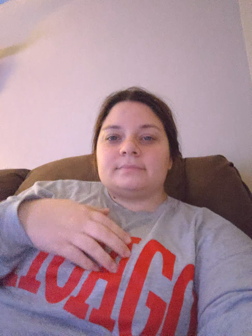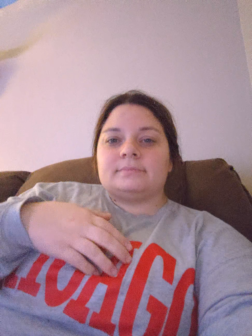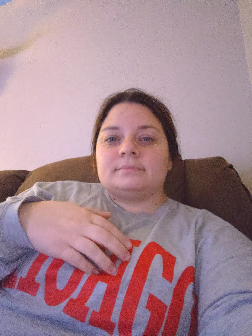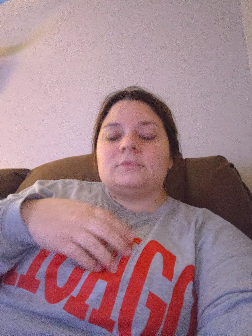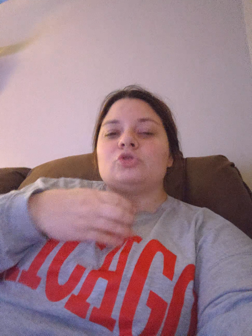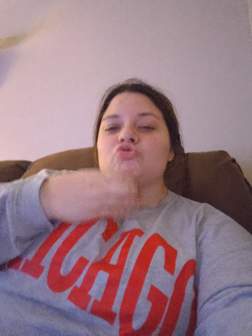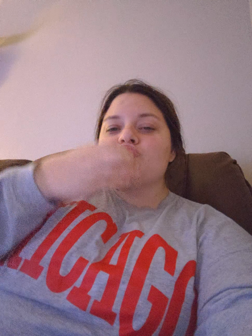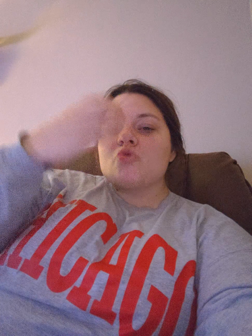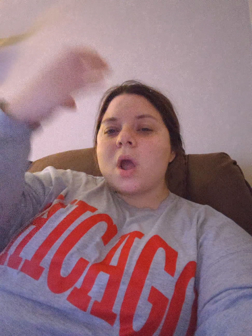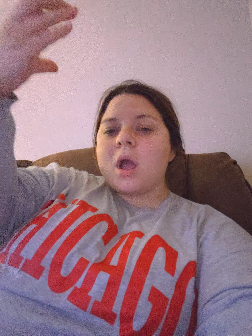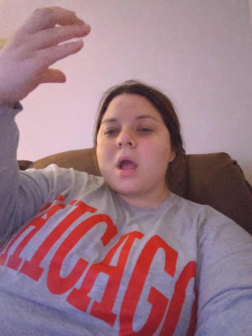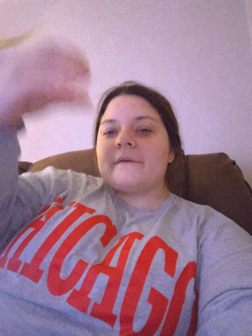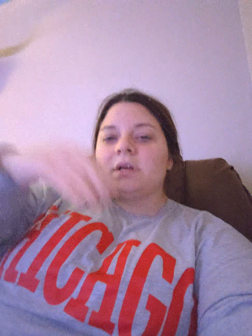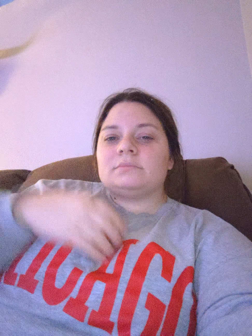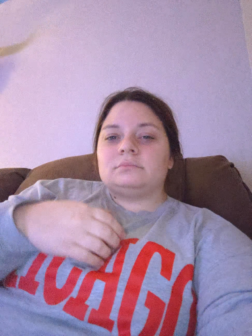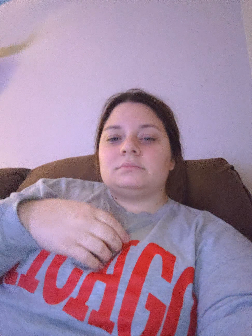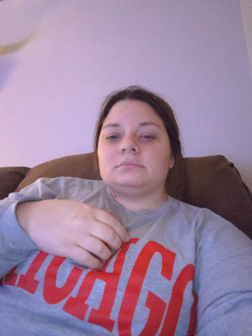giraffe